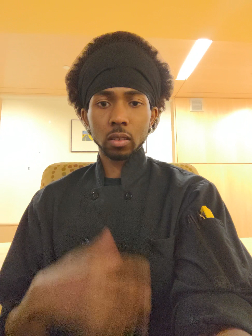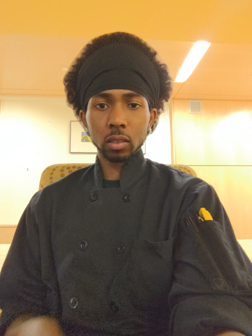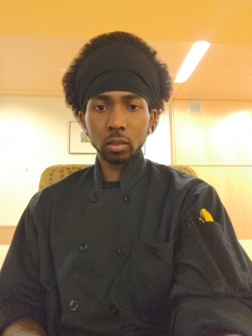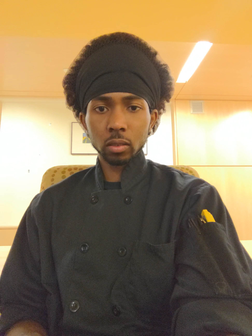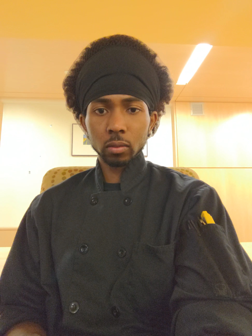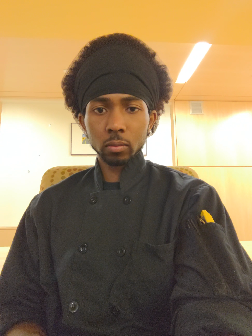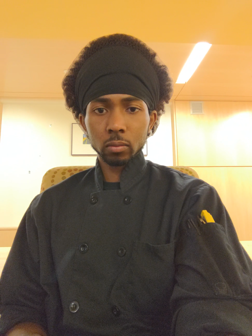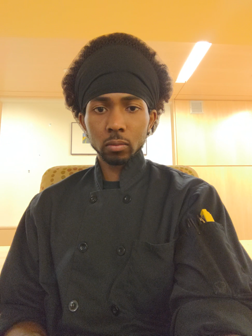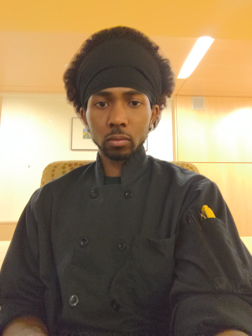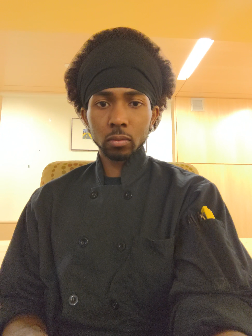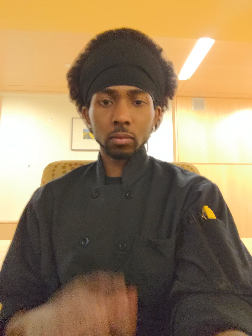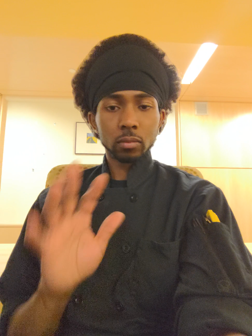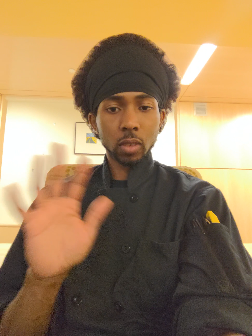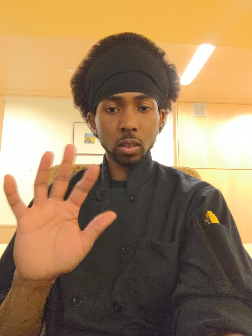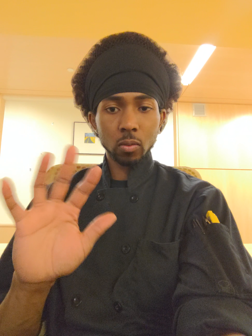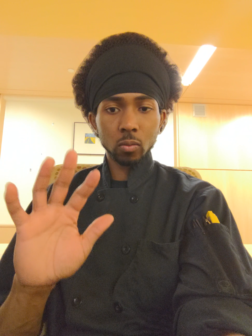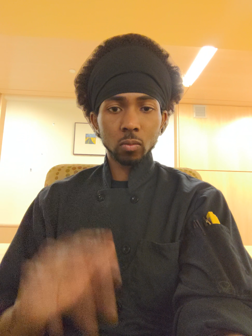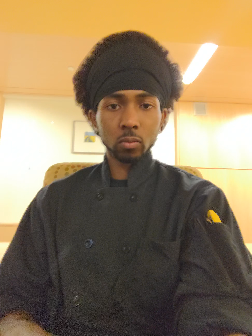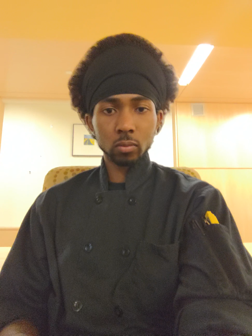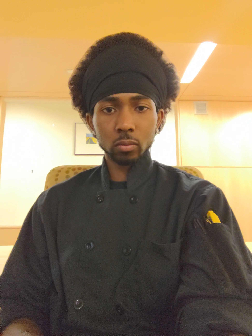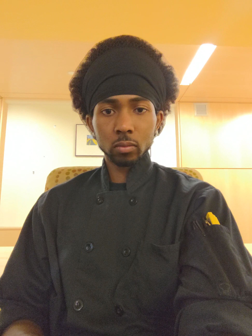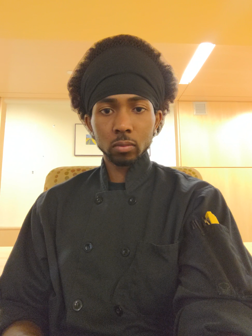hi